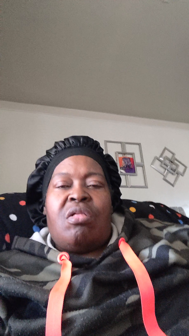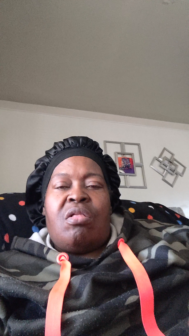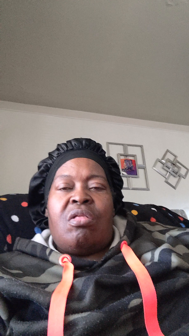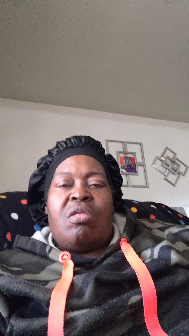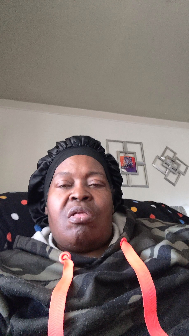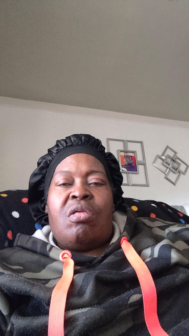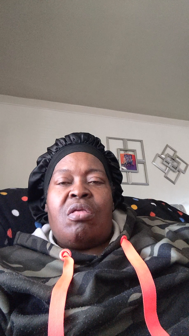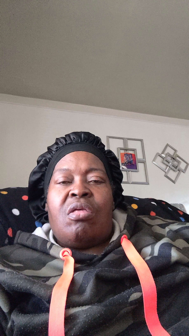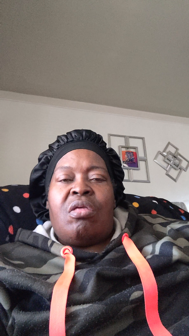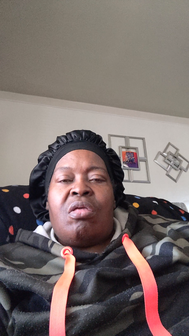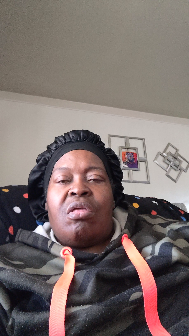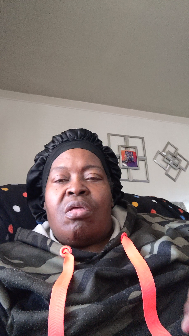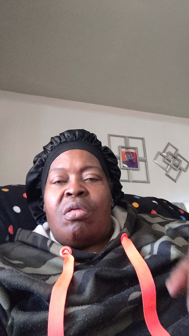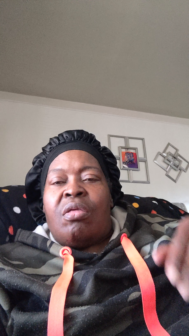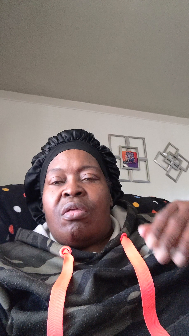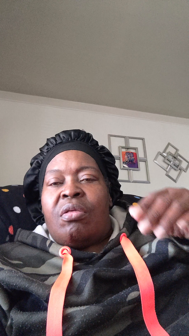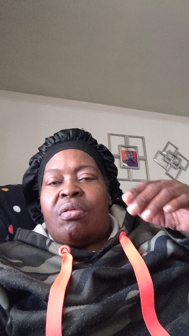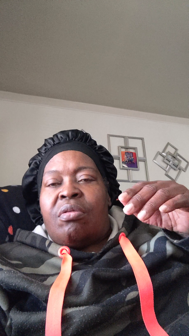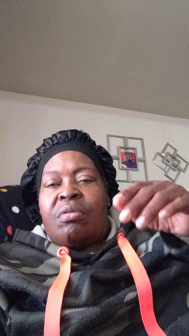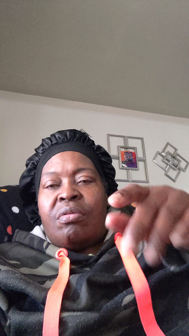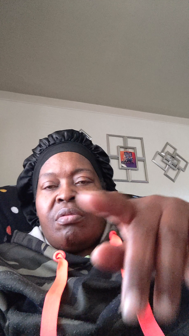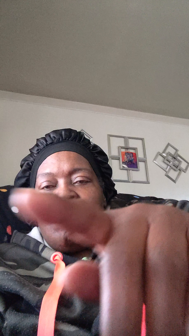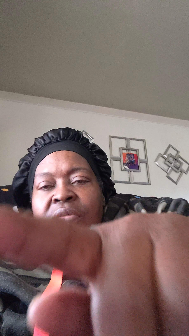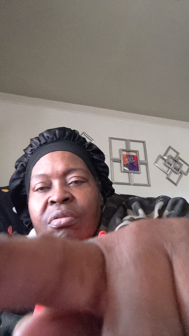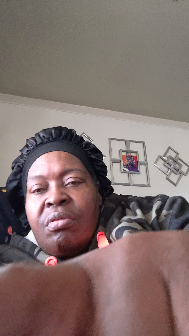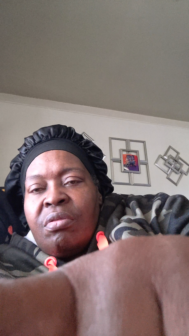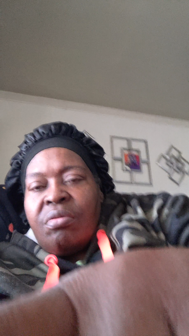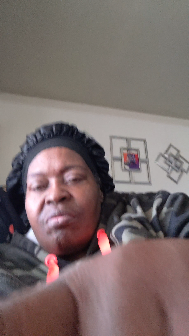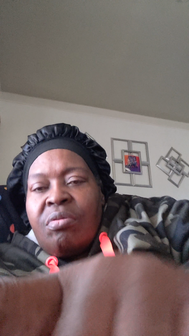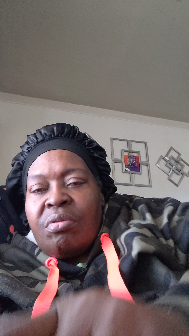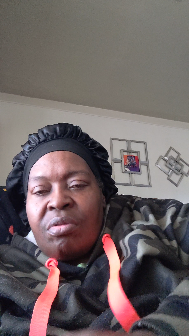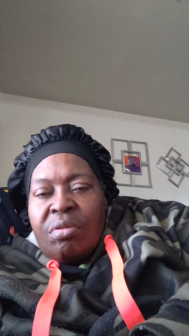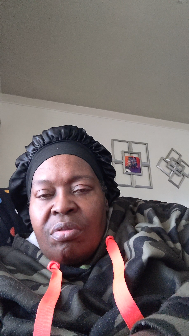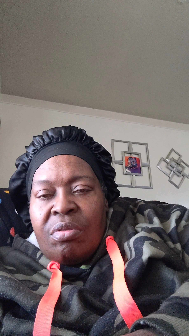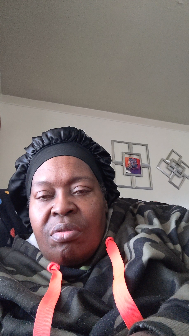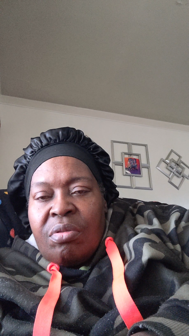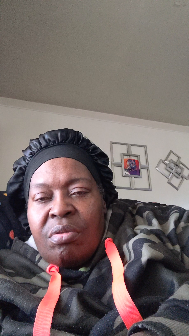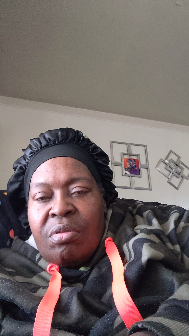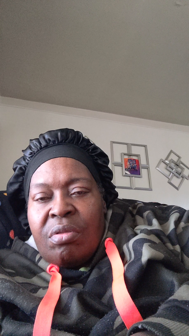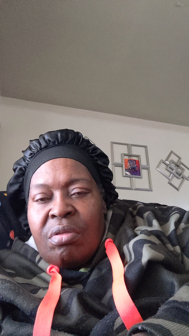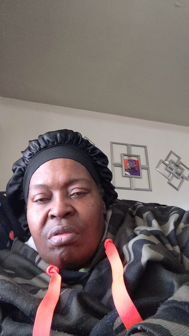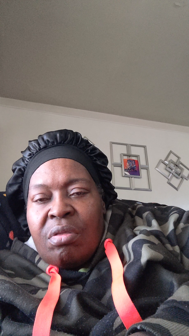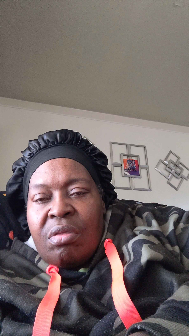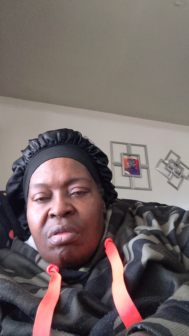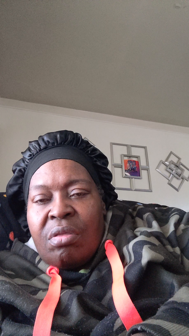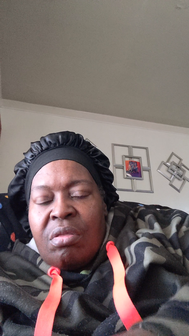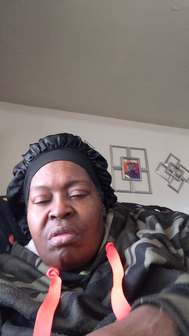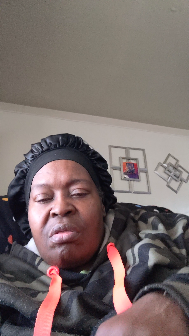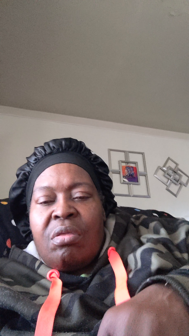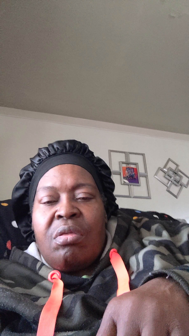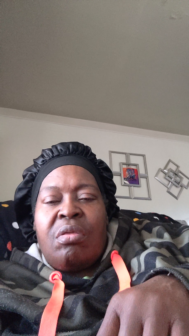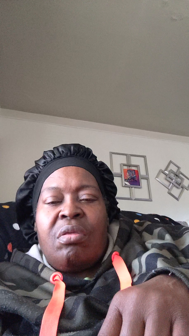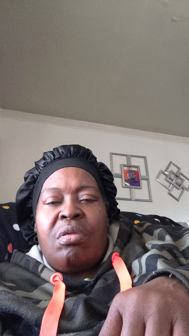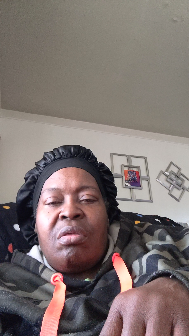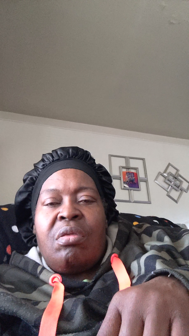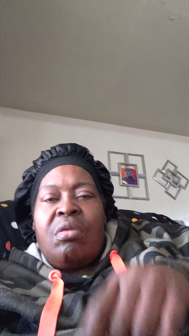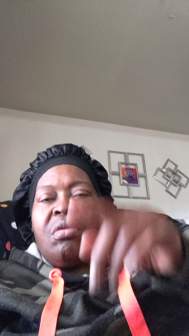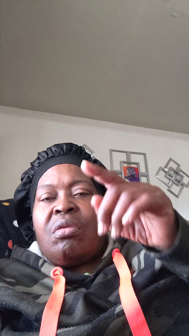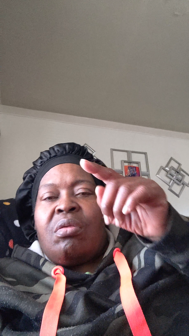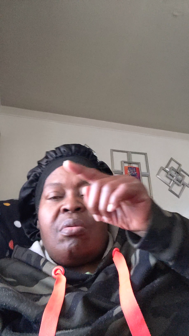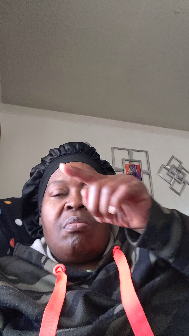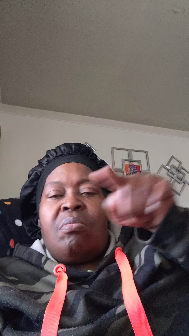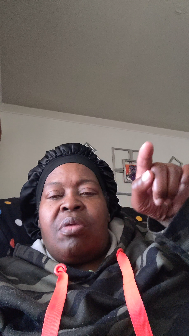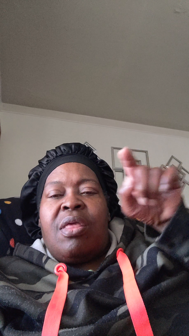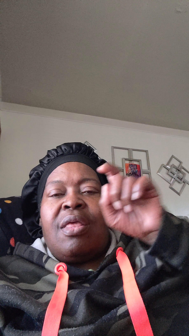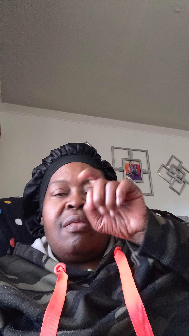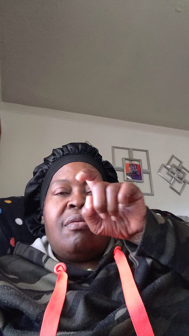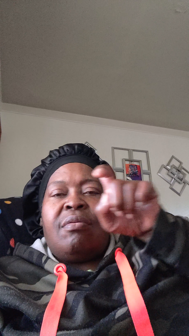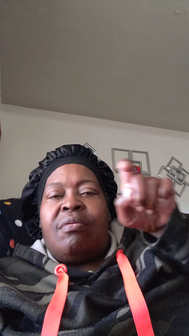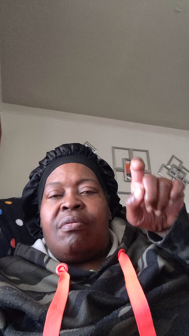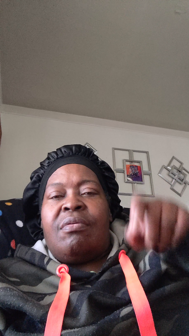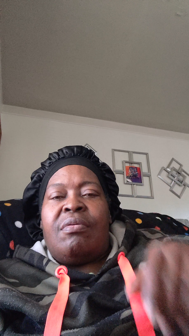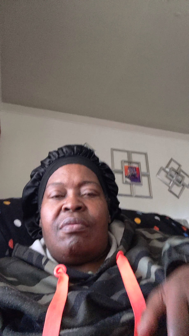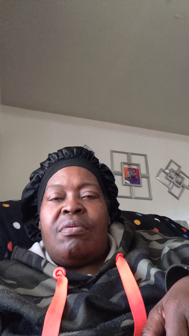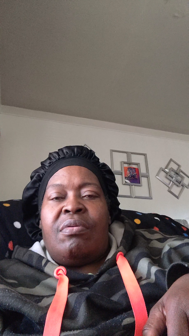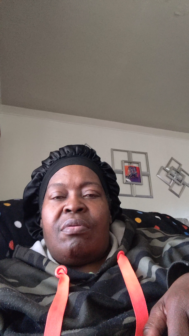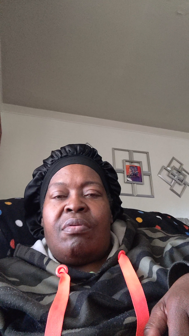peas